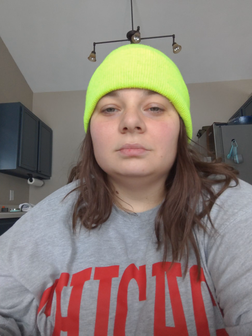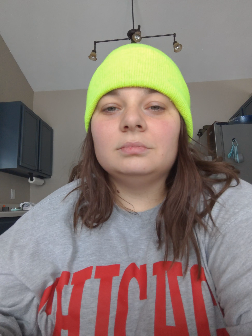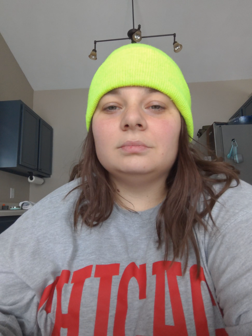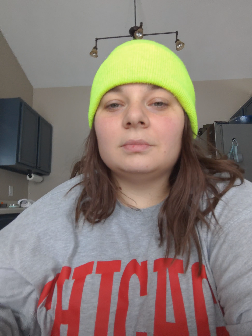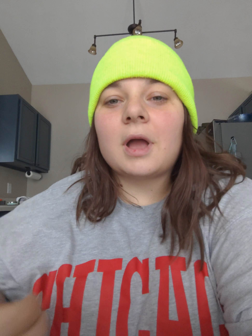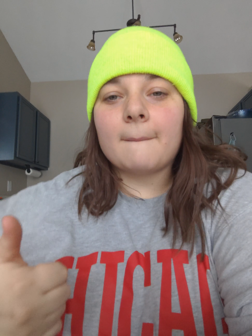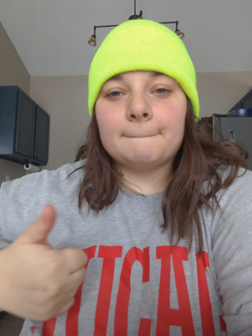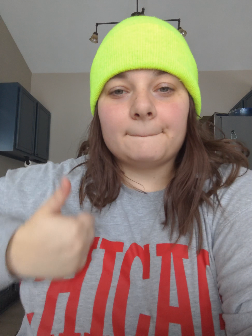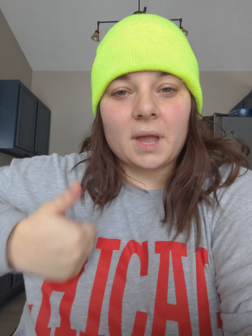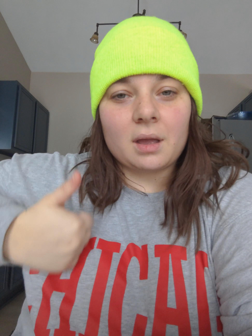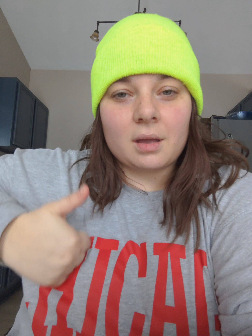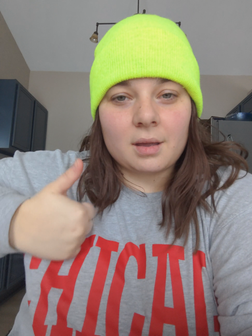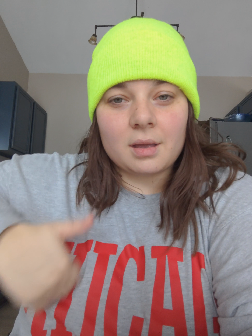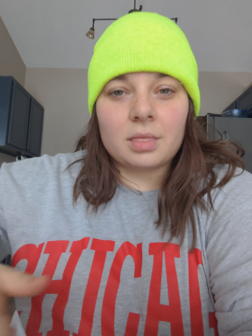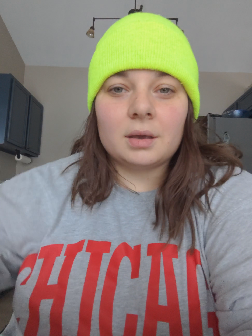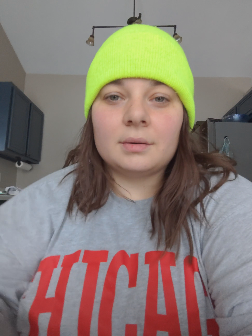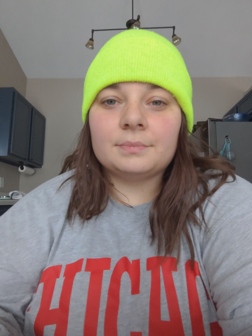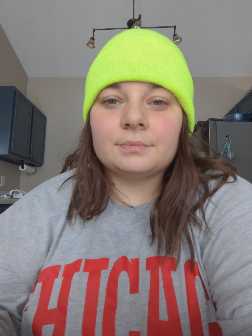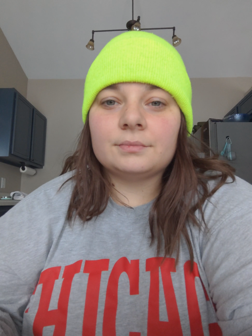bath